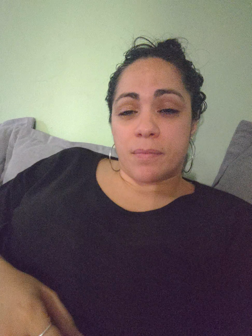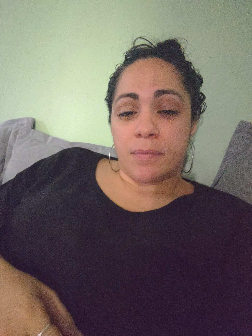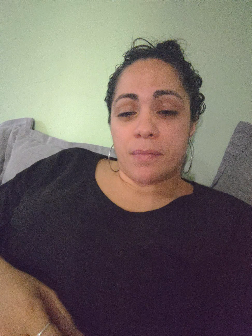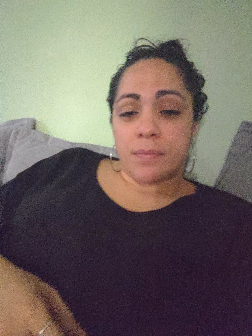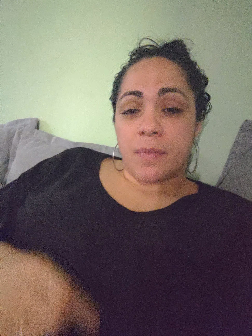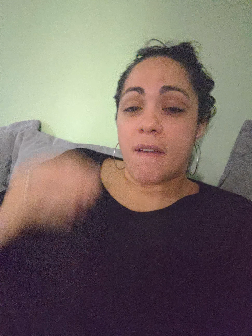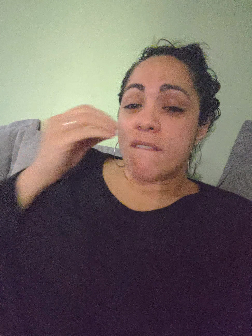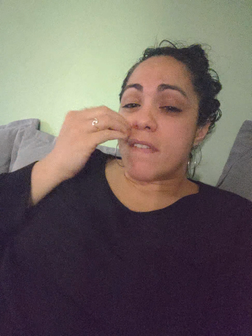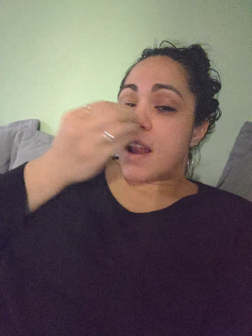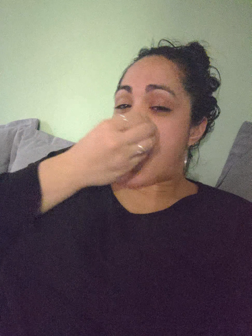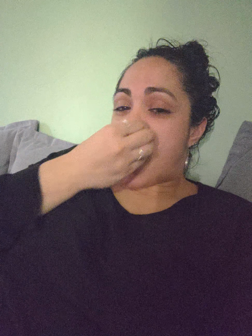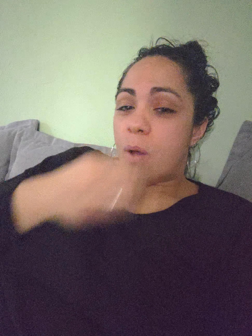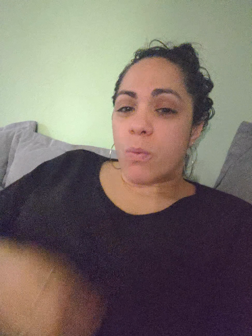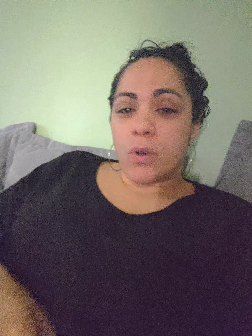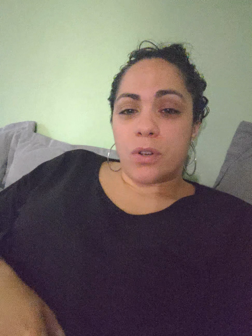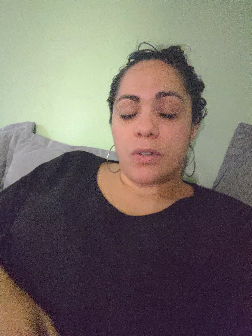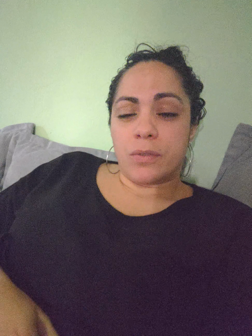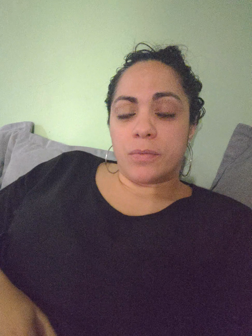flower